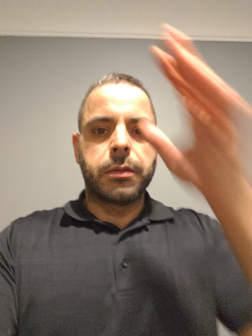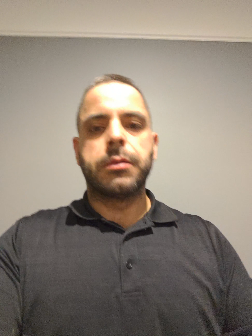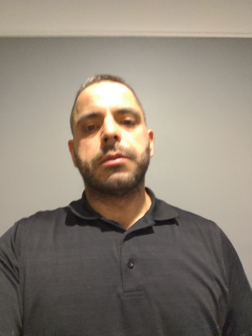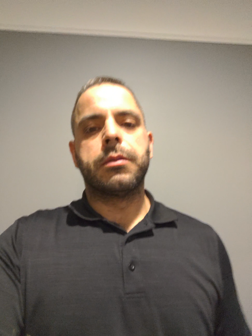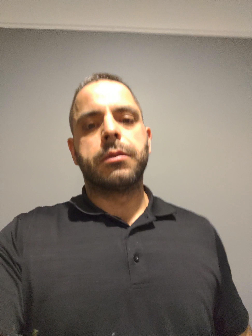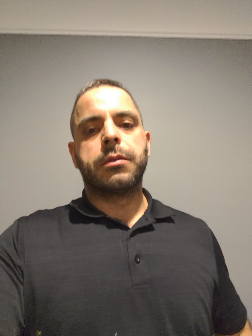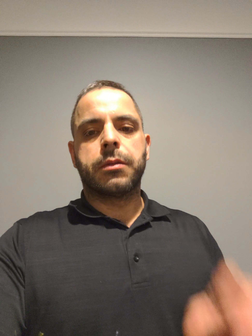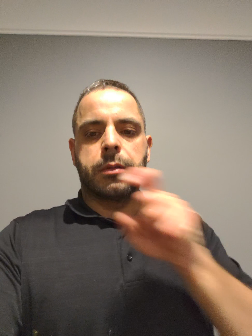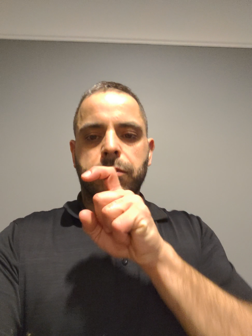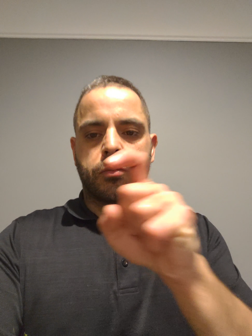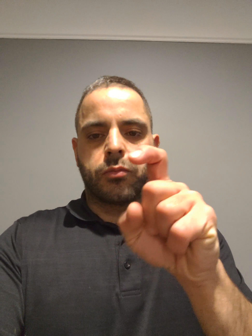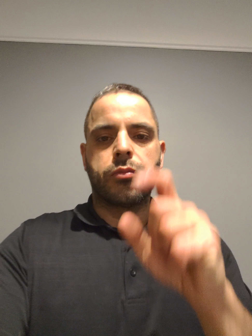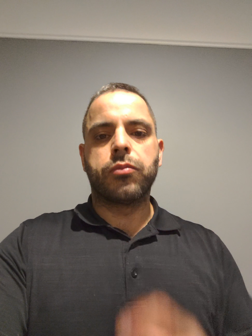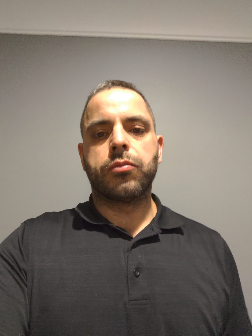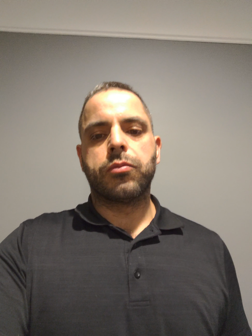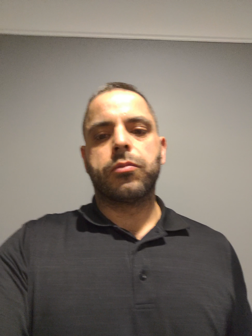closet